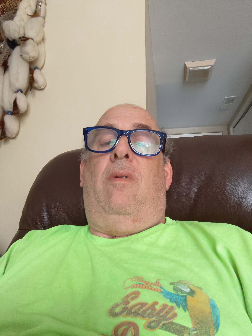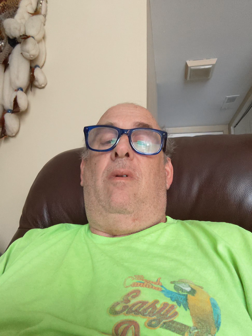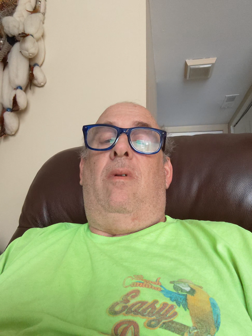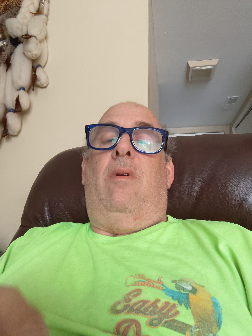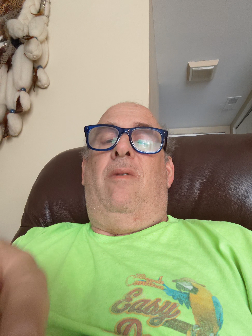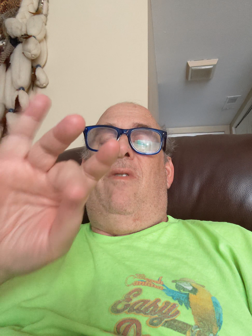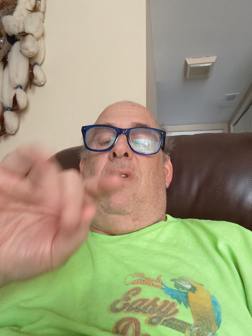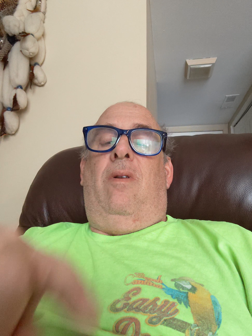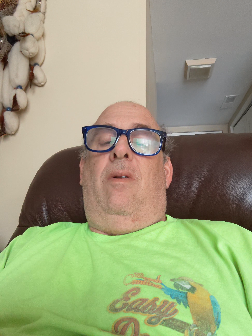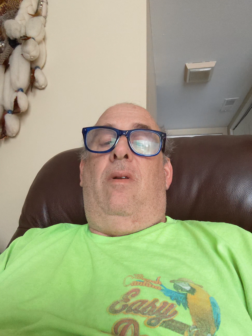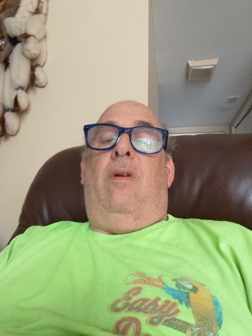find